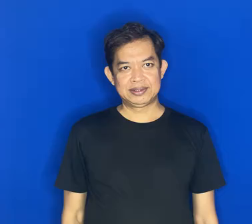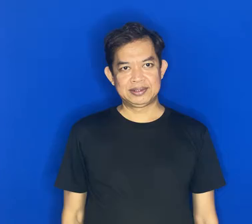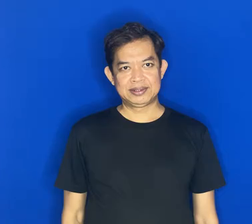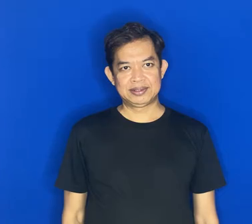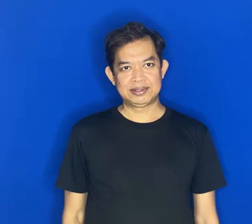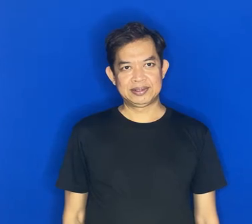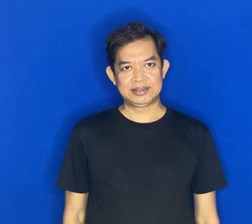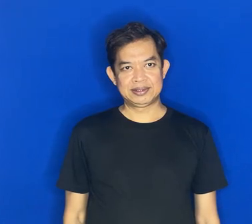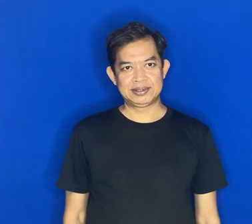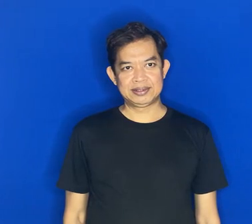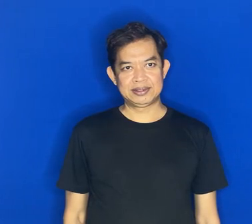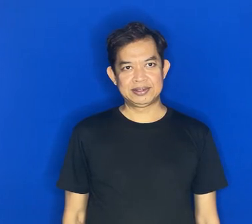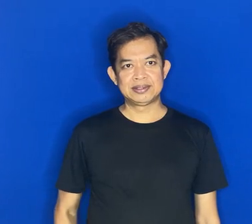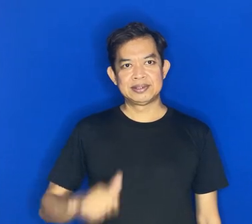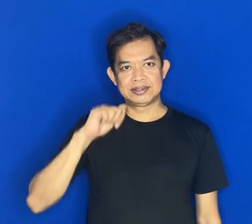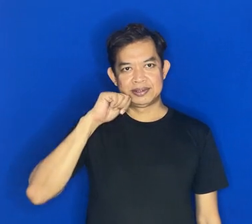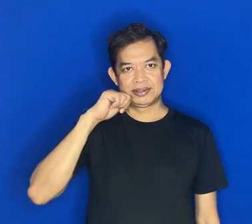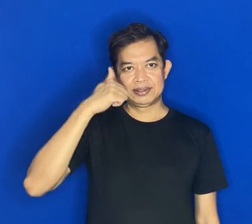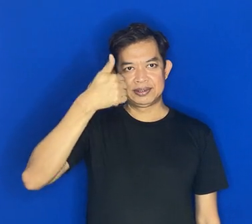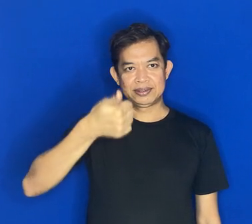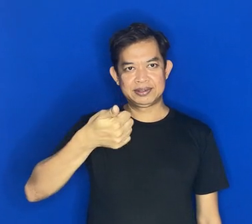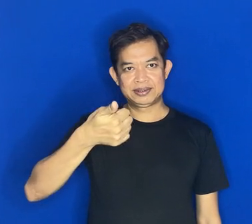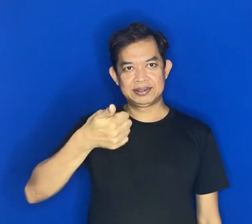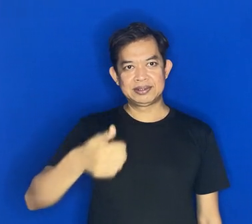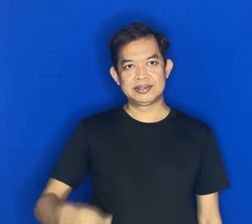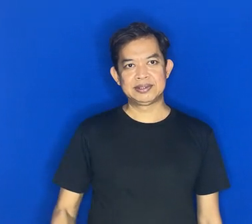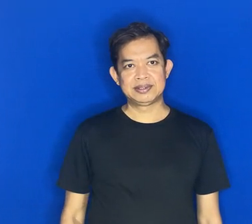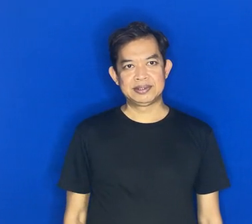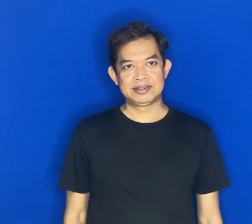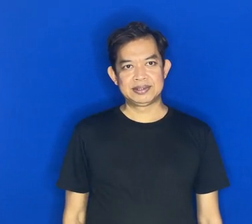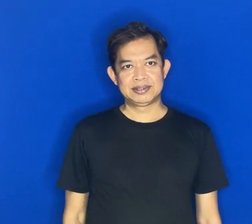tomorrow